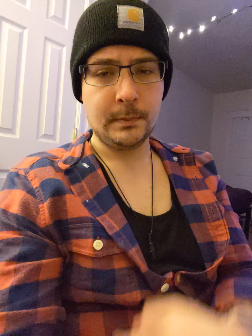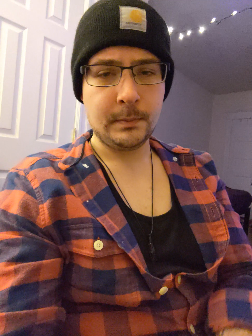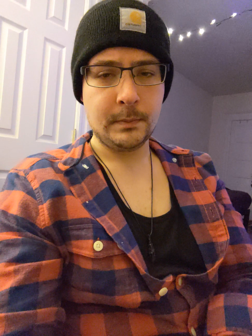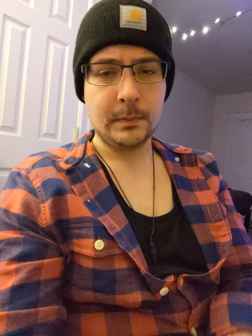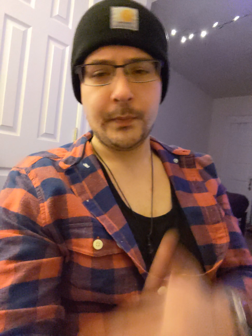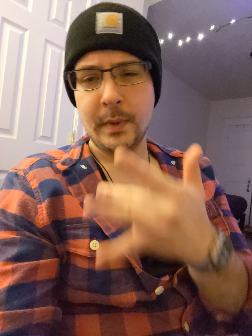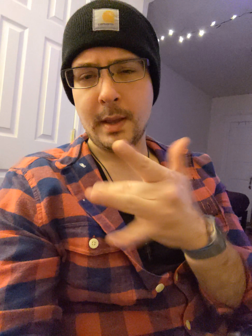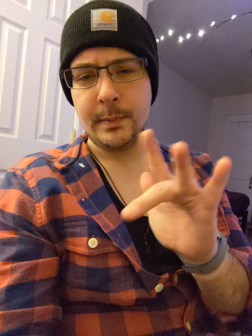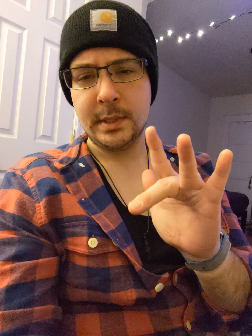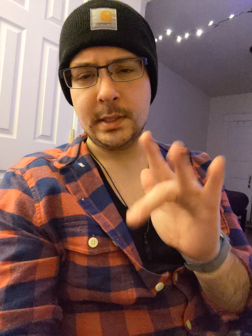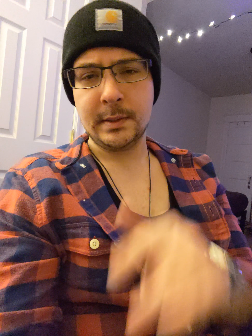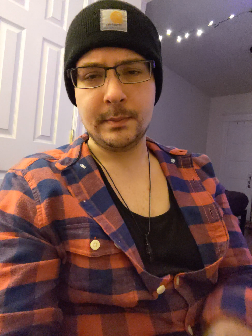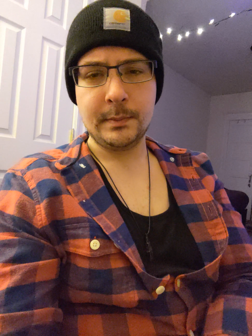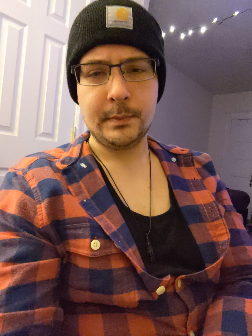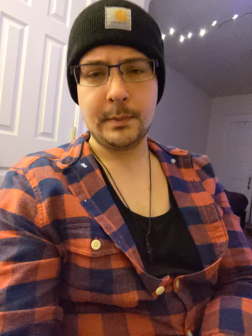empty